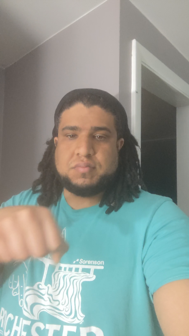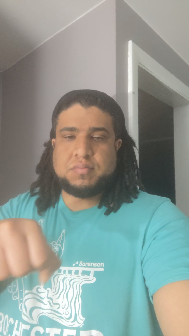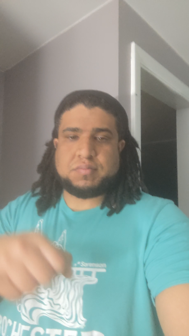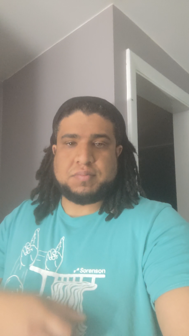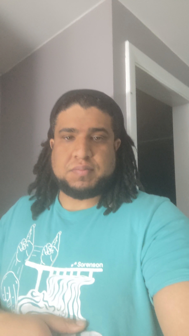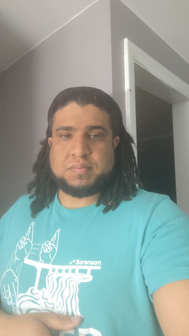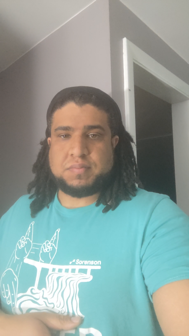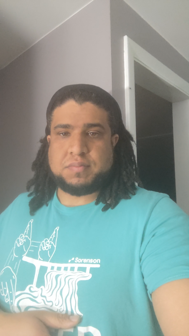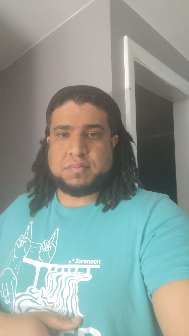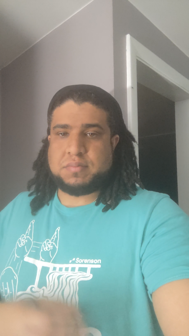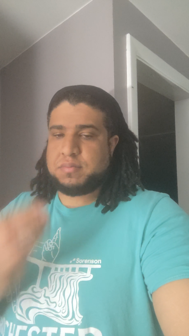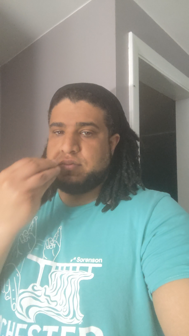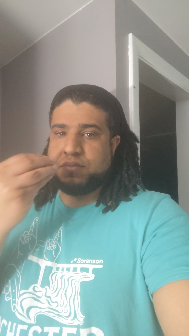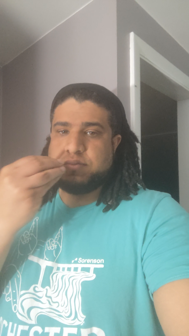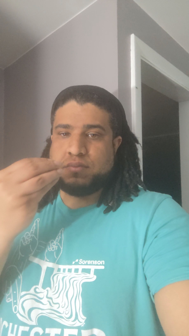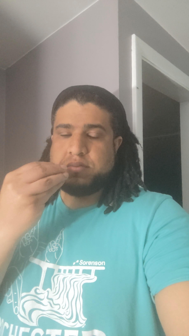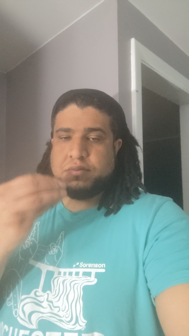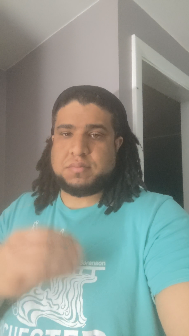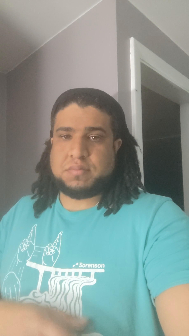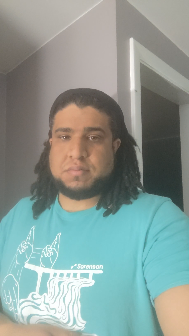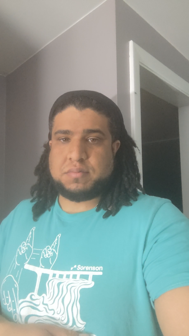eat